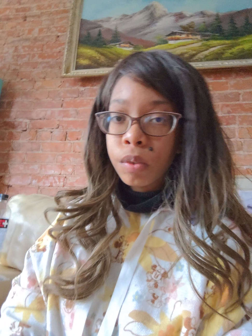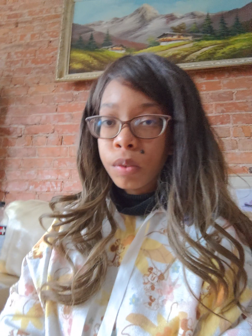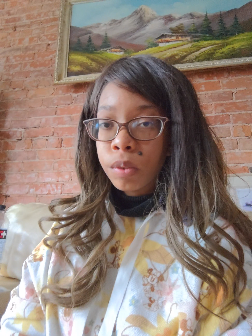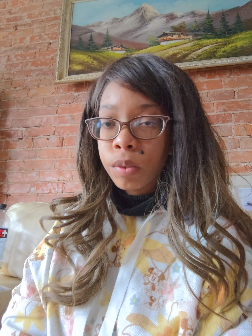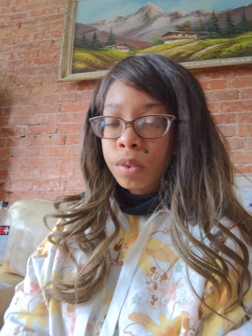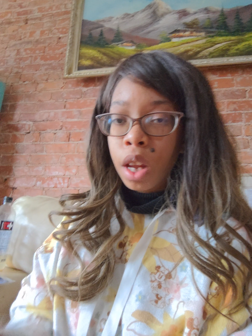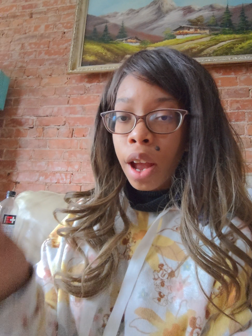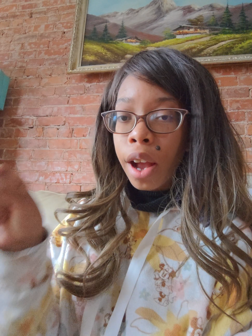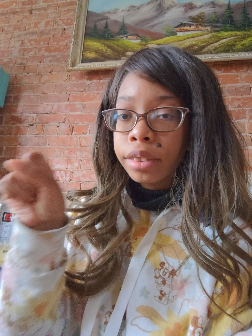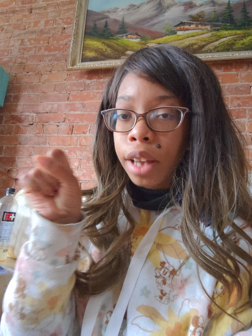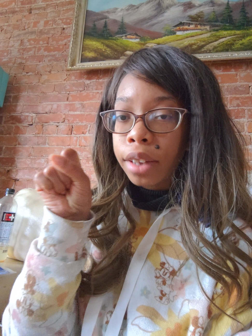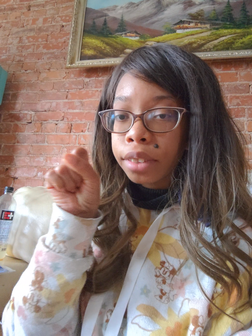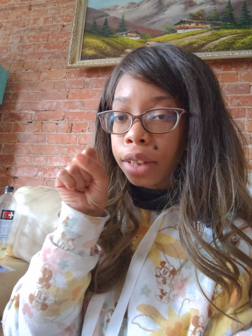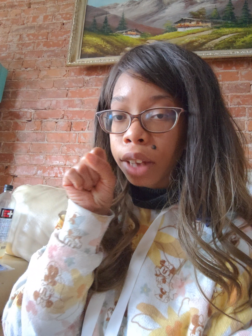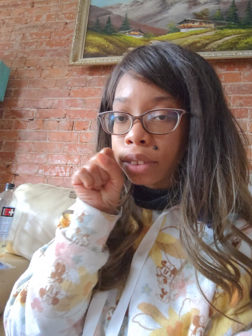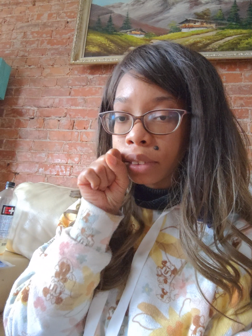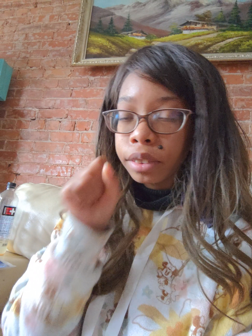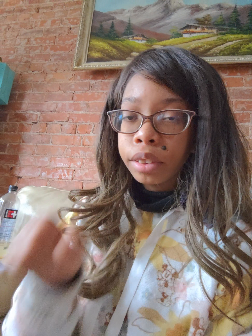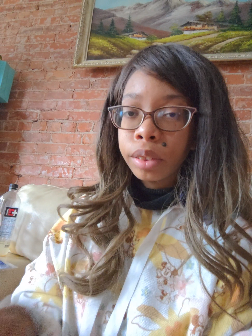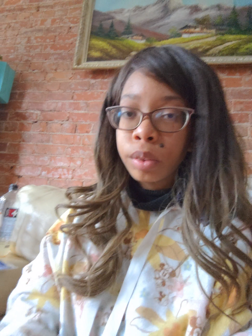carrot